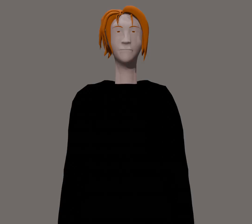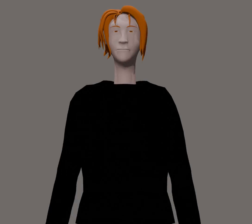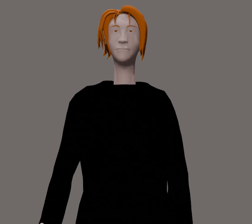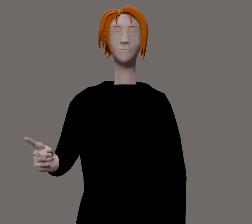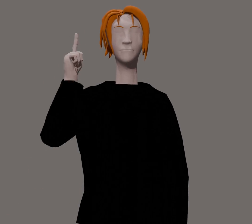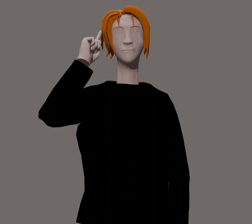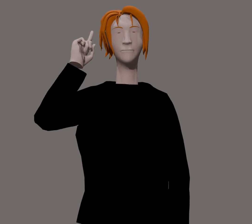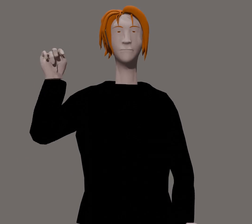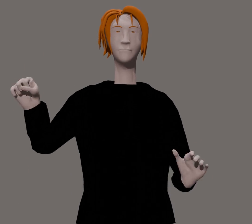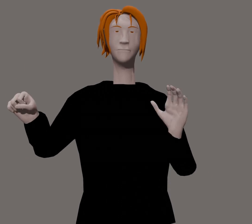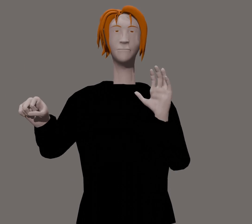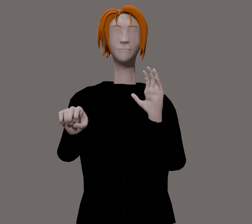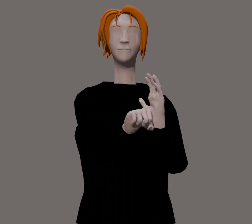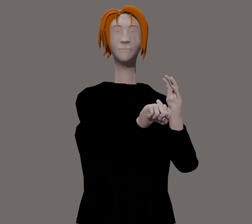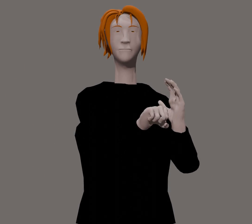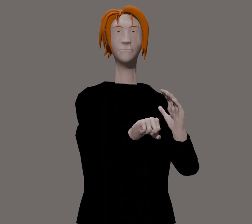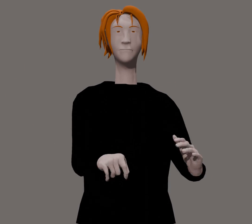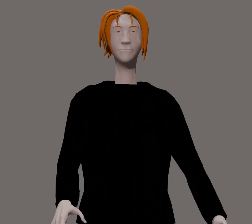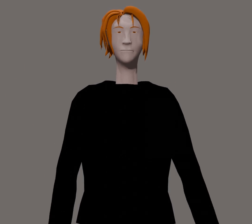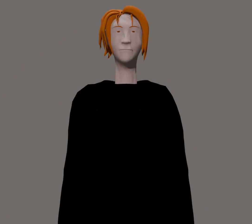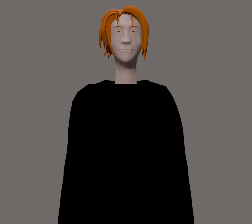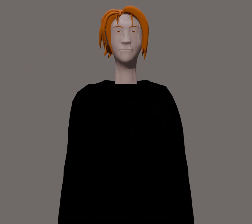Concussion